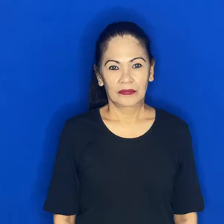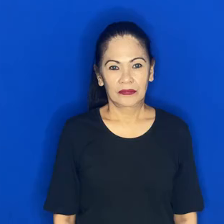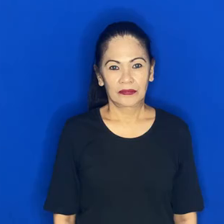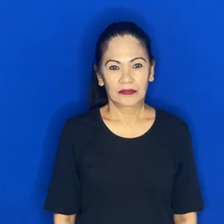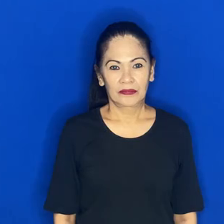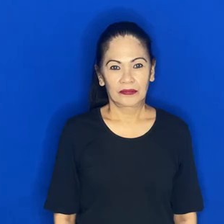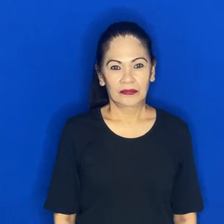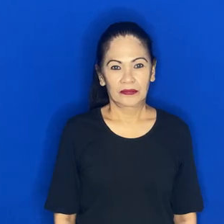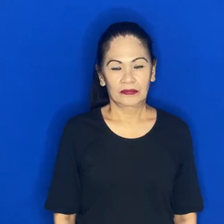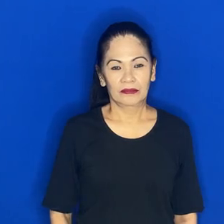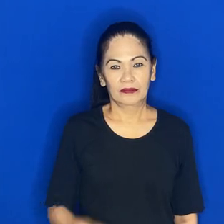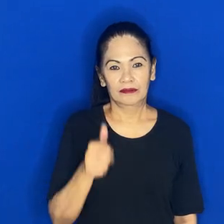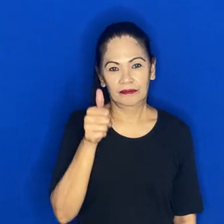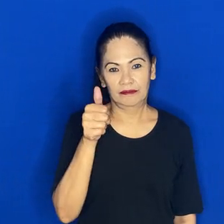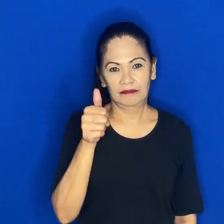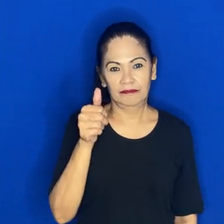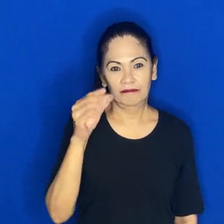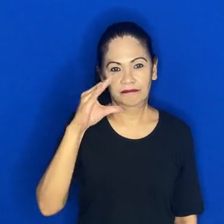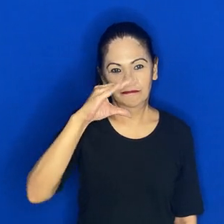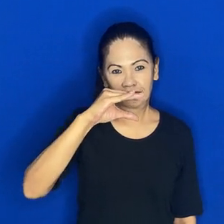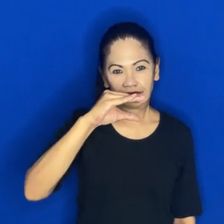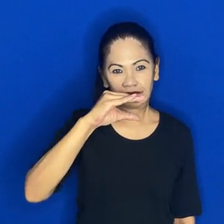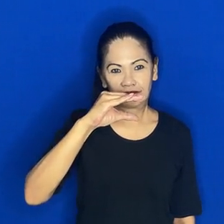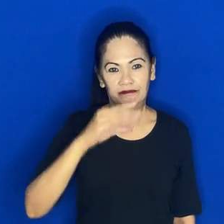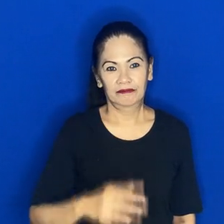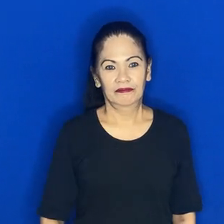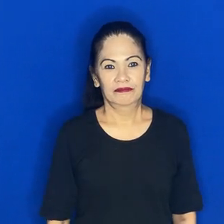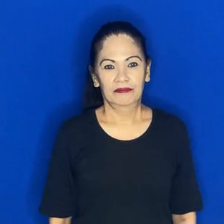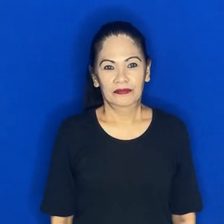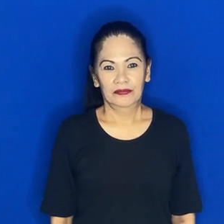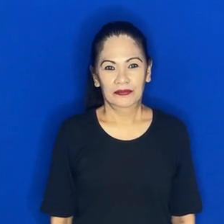good afternoon